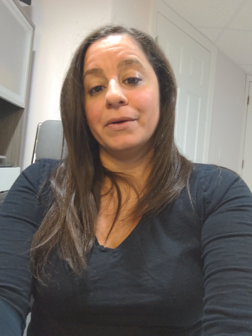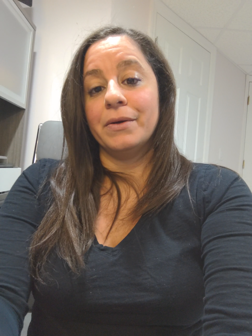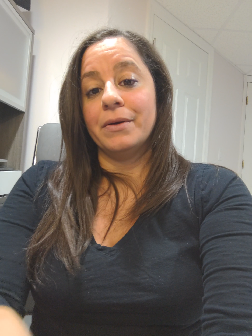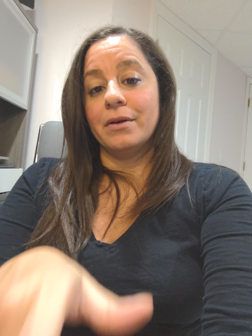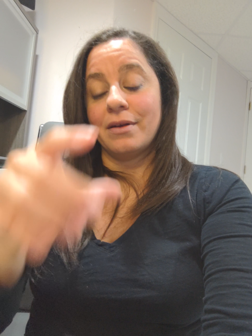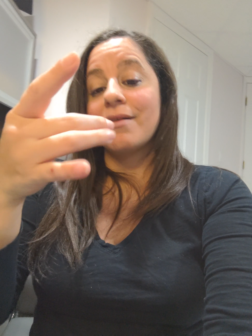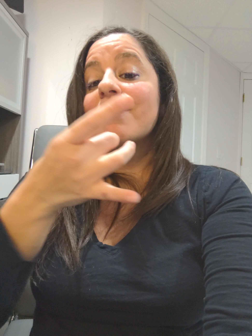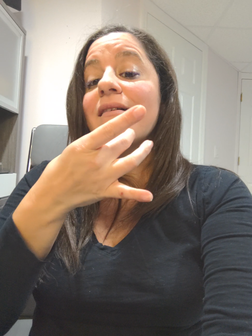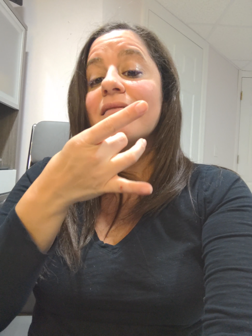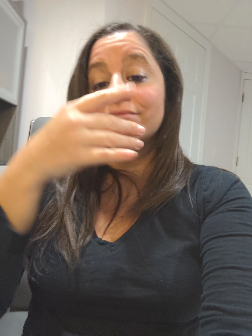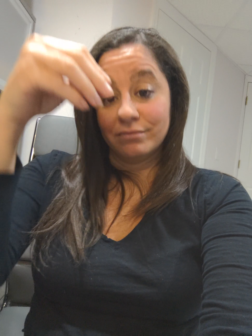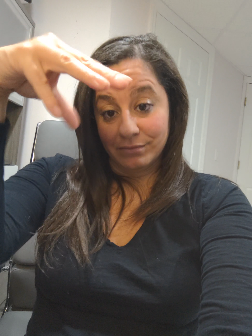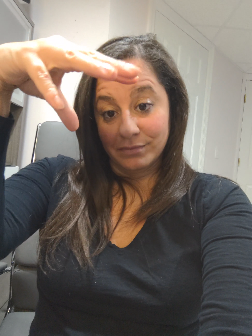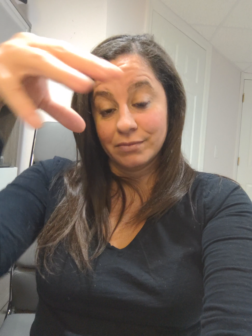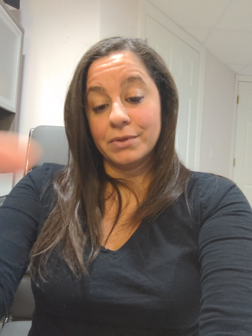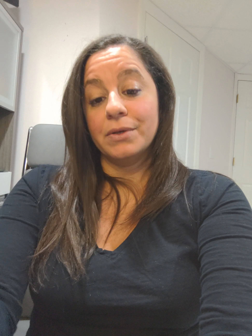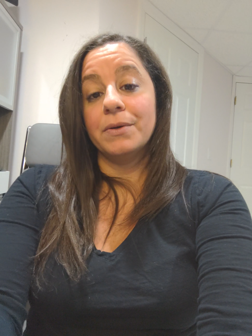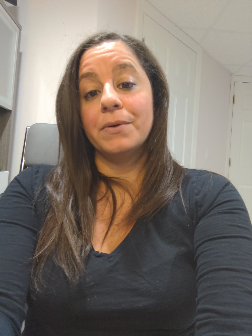lamp